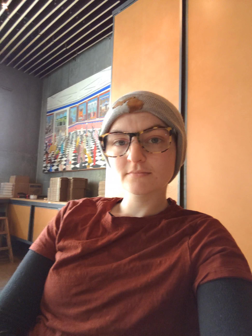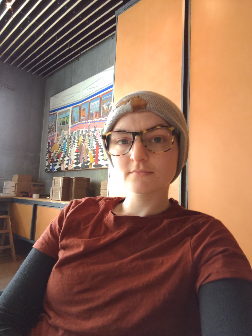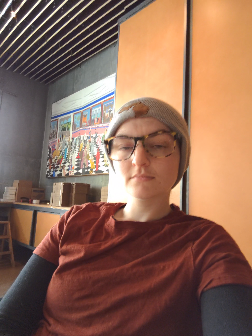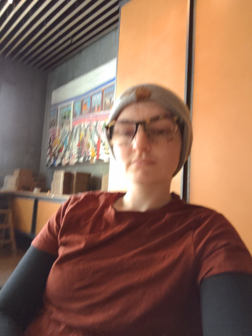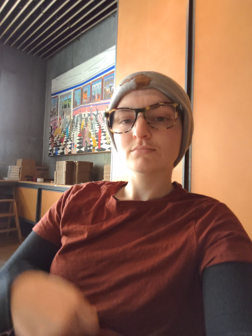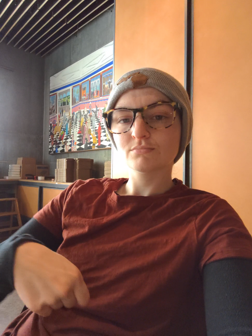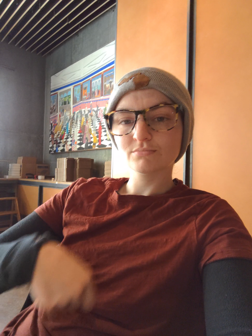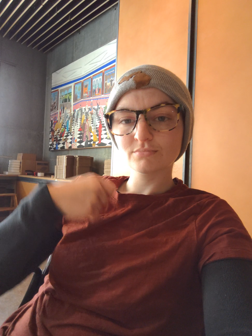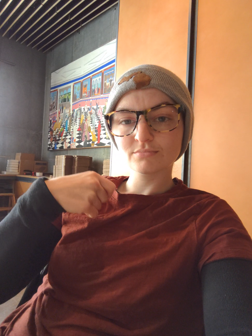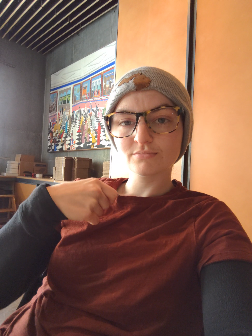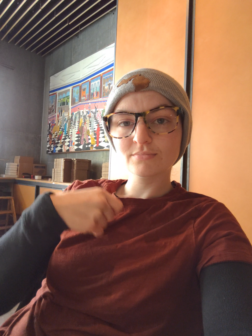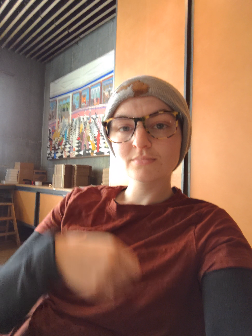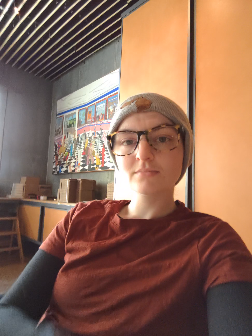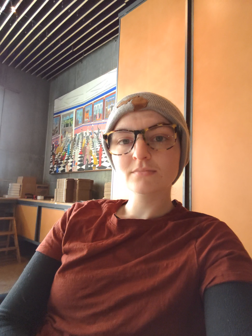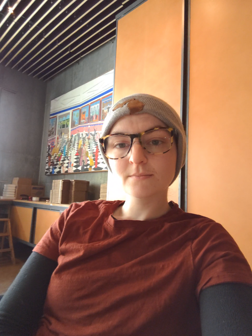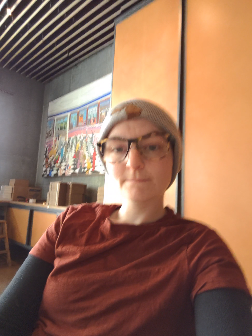zipper